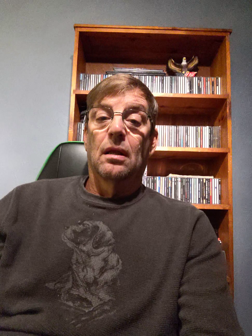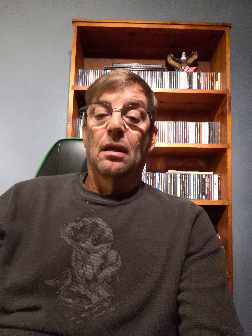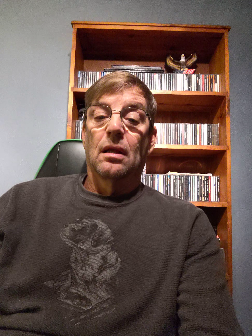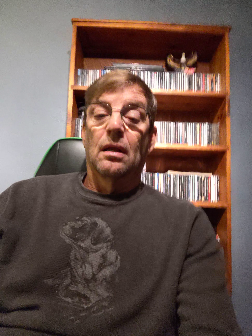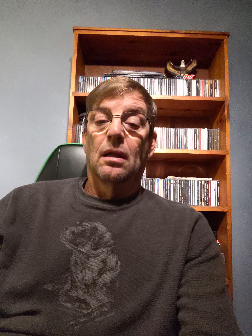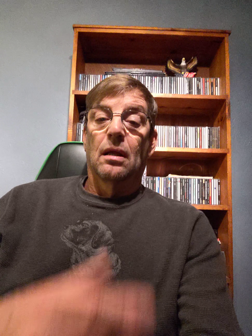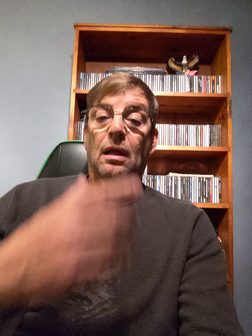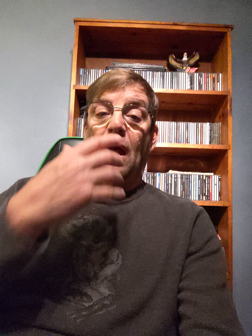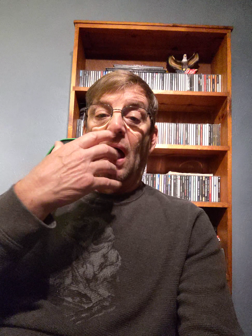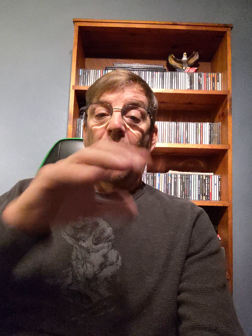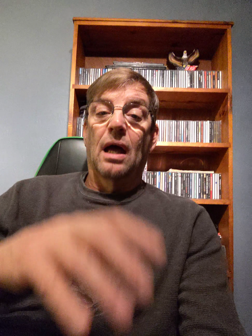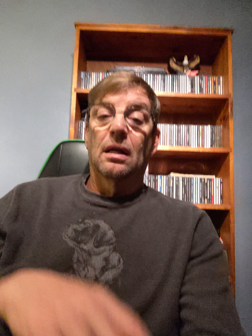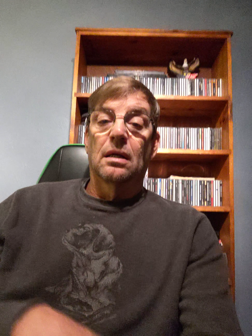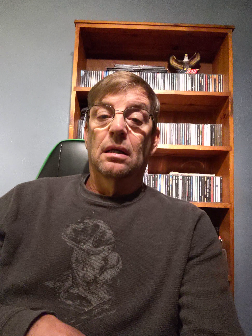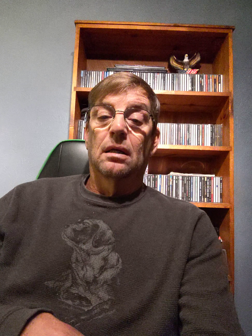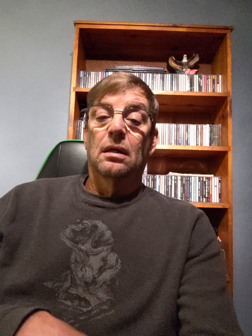hot